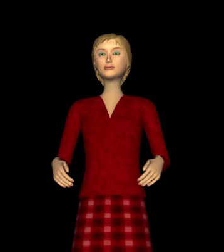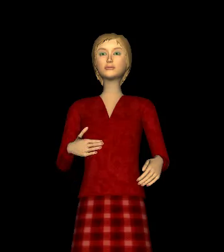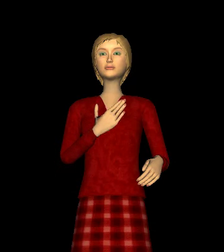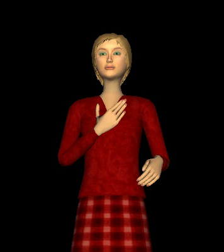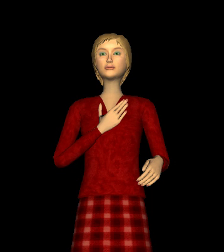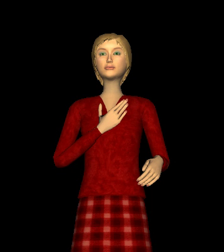لي